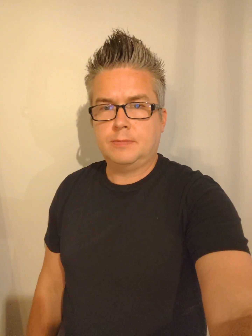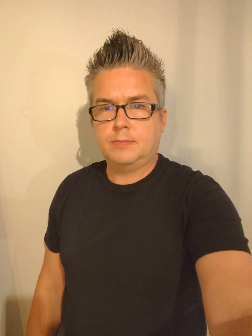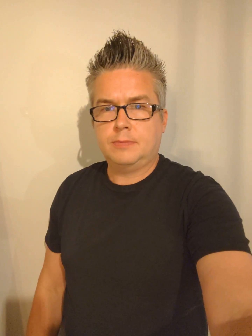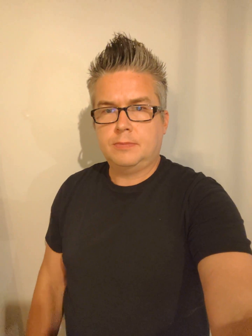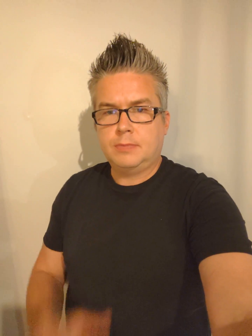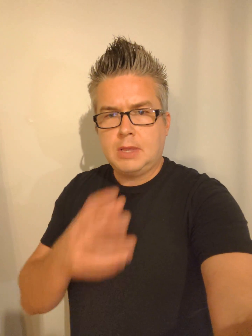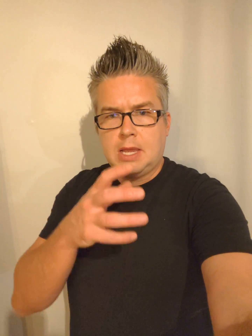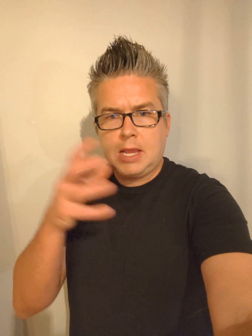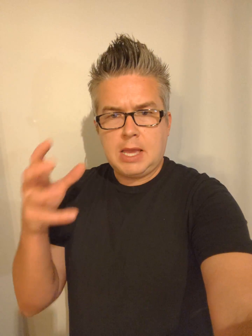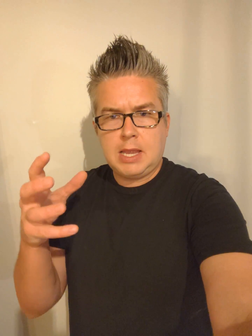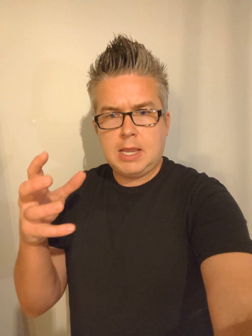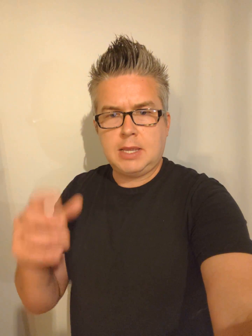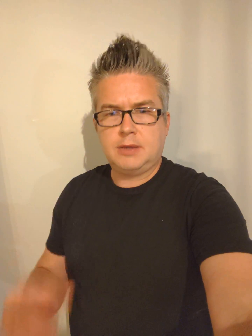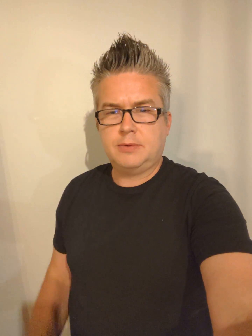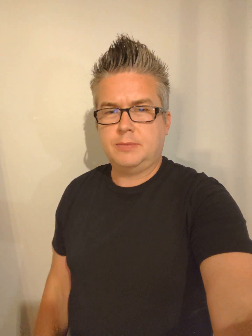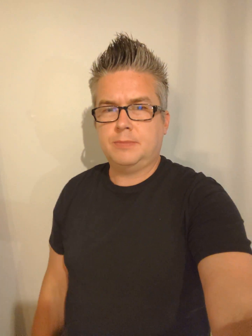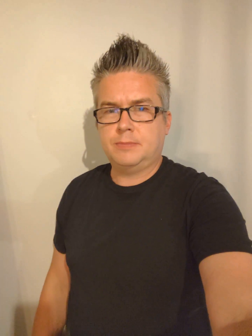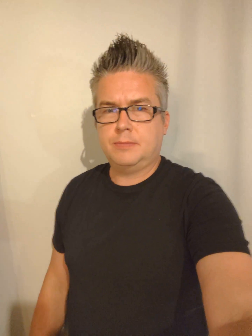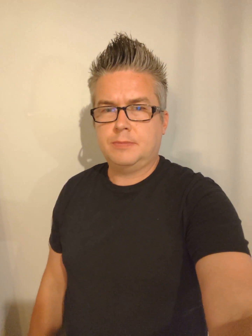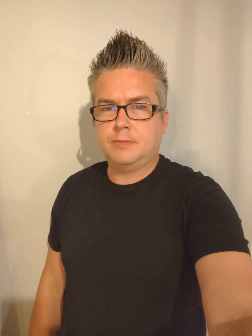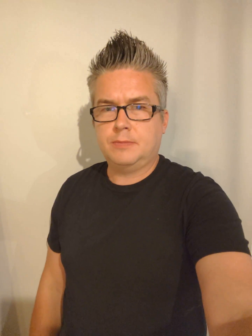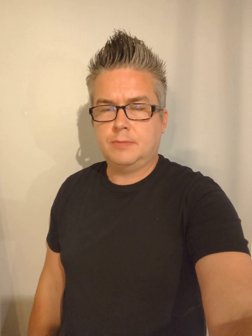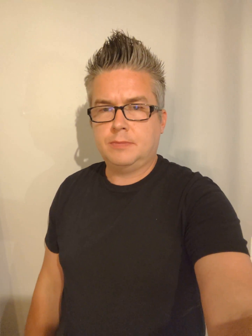a lot